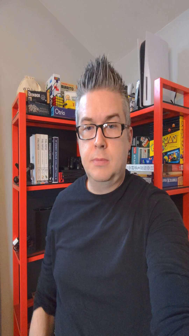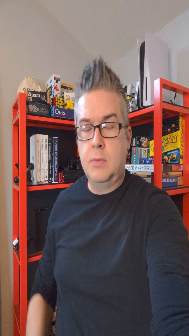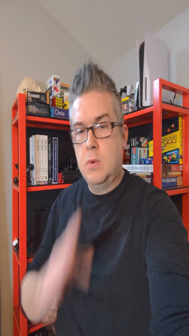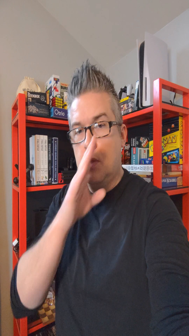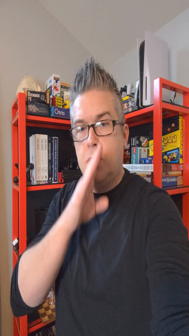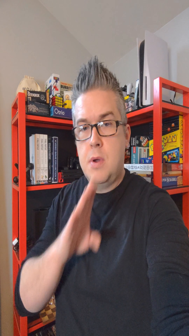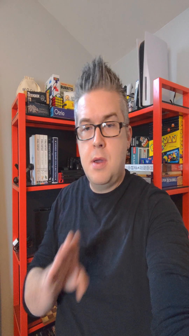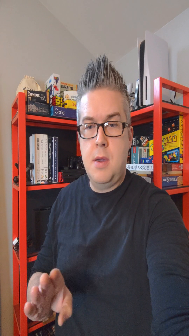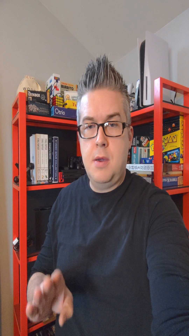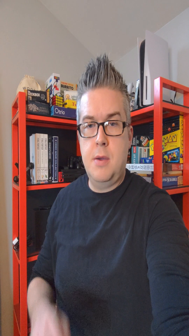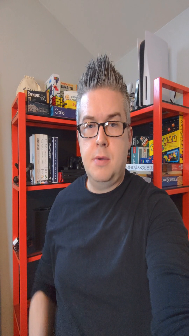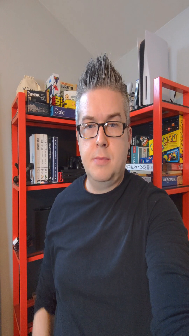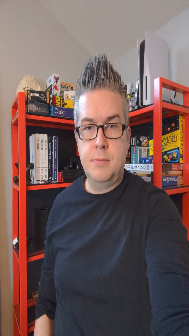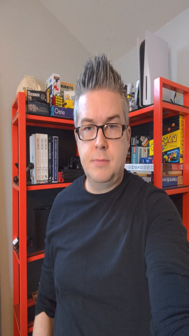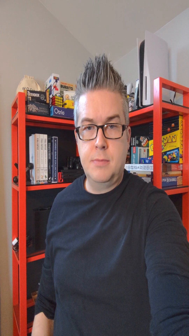quiet